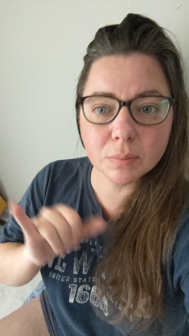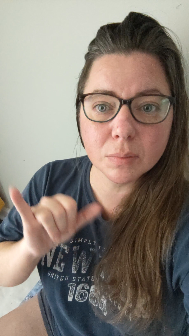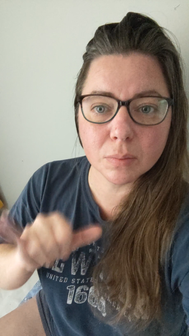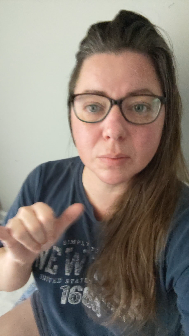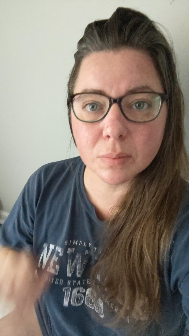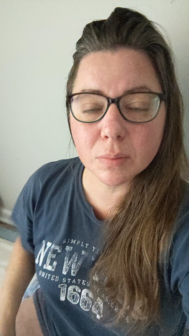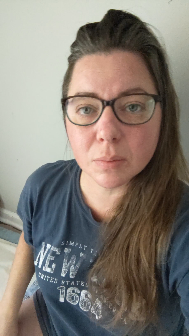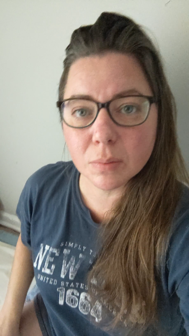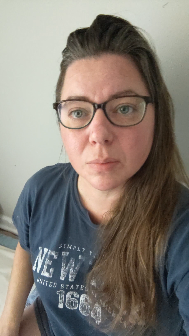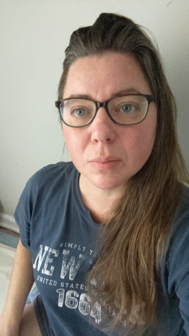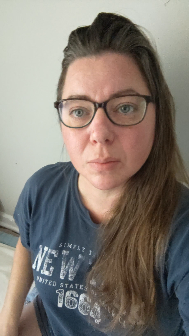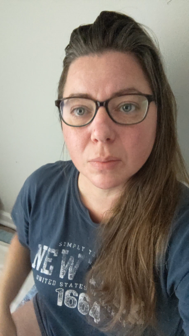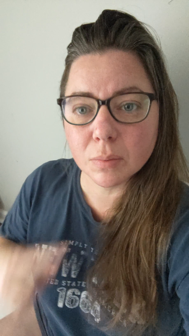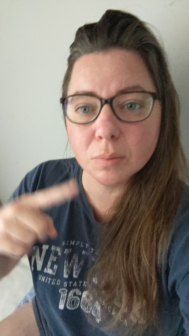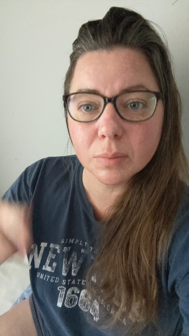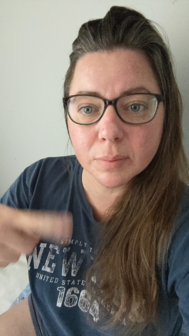about